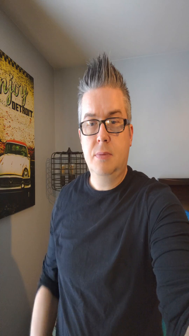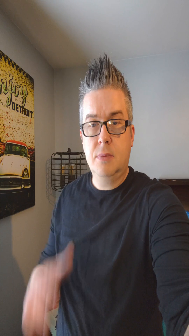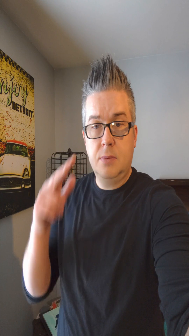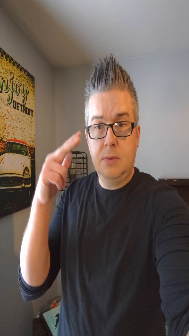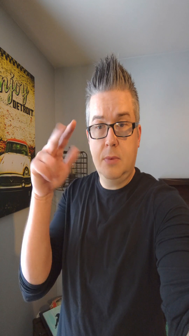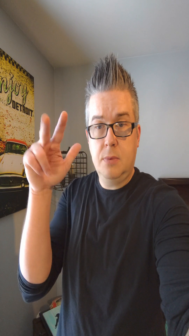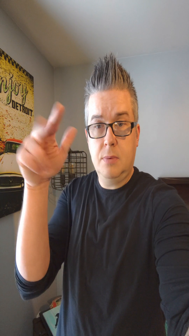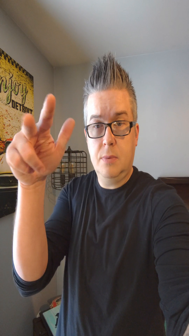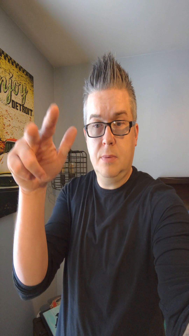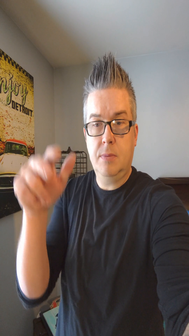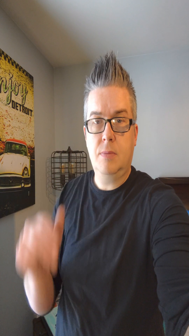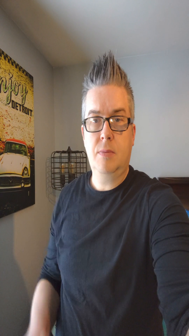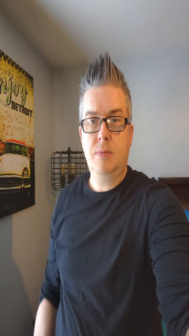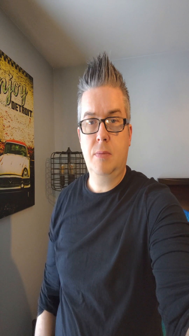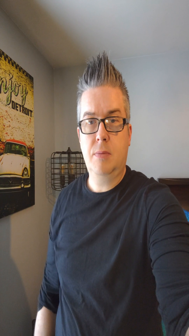helicopter